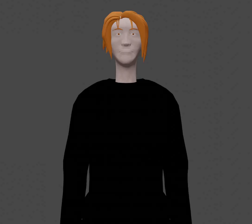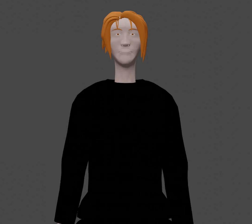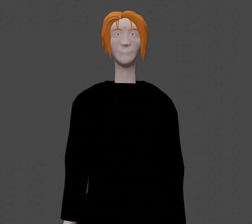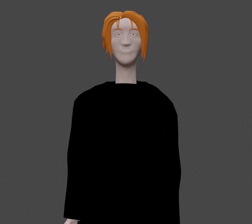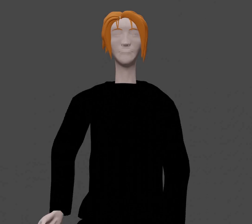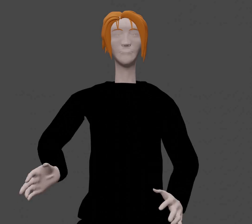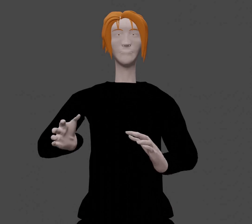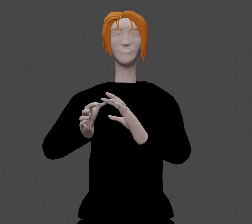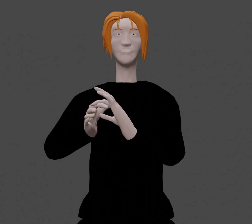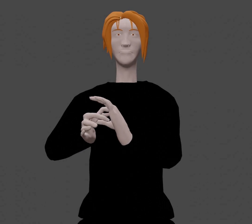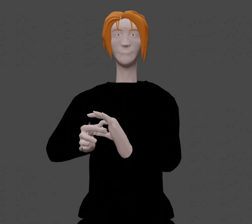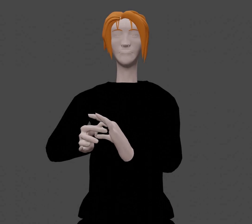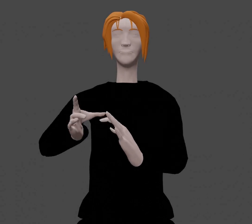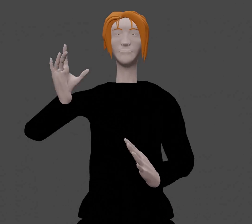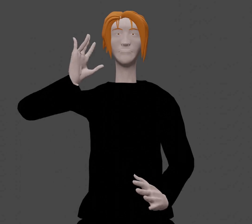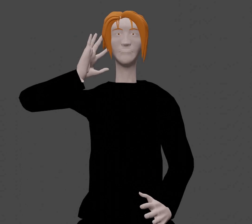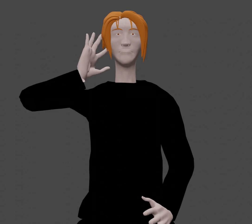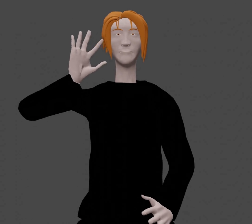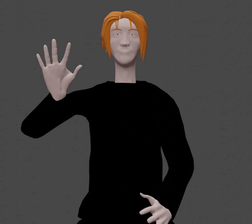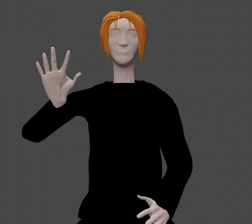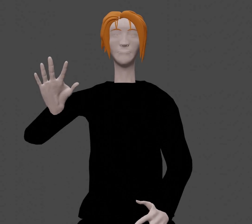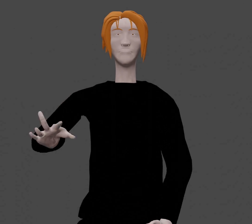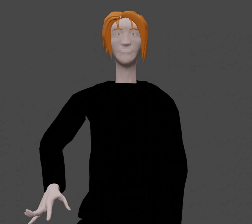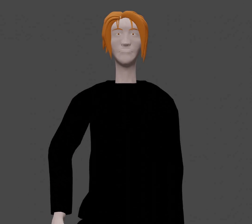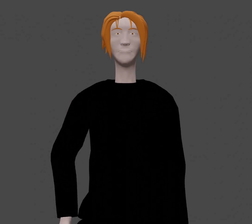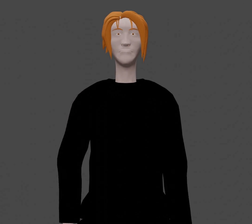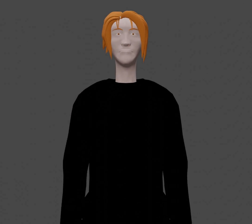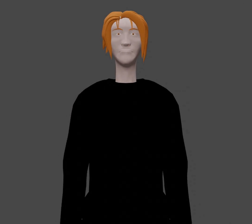Aural